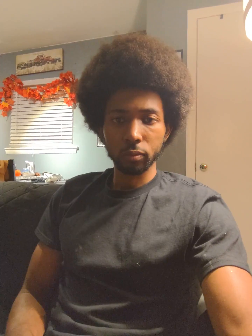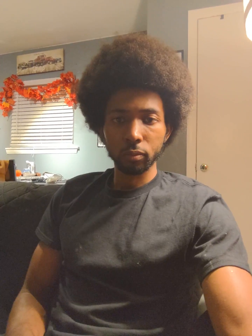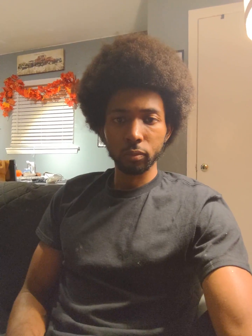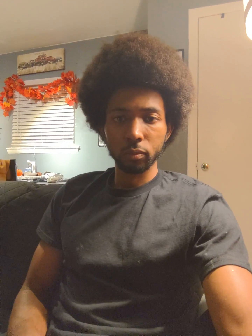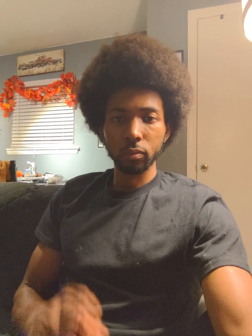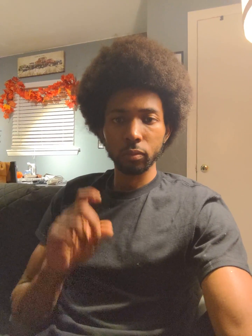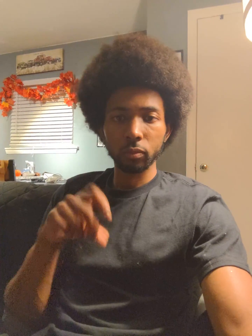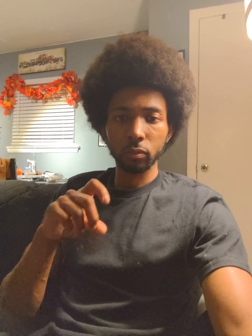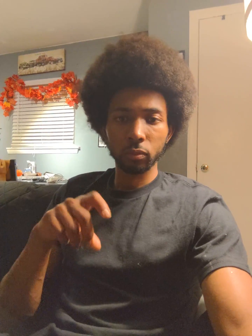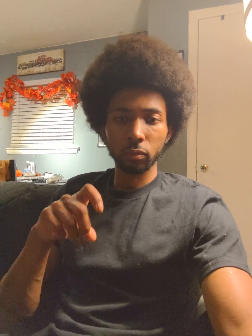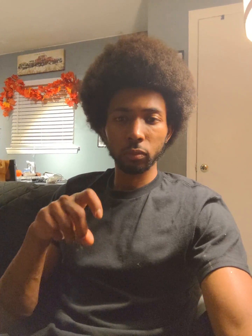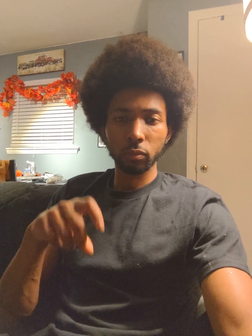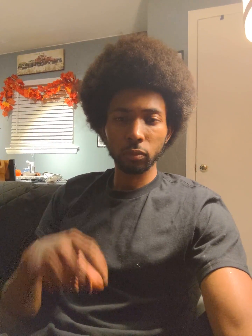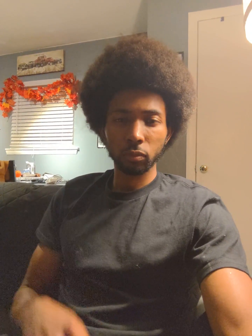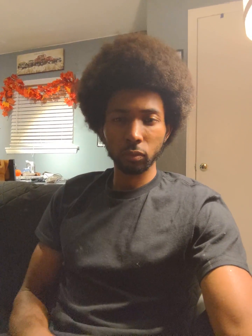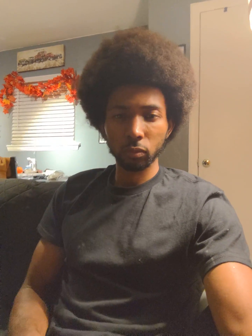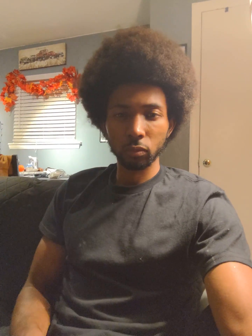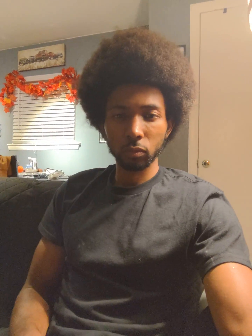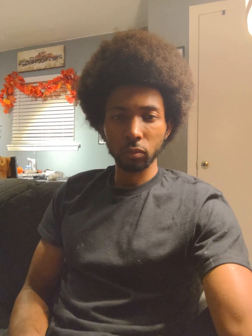should